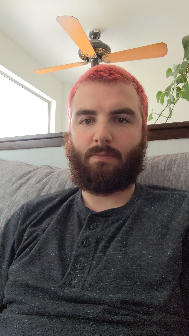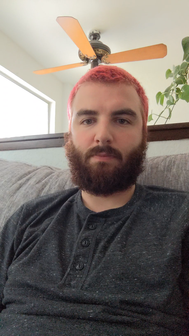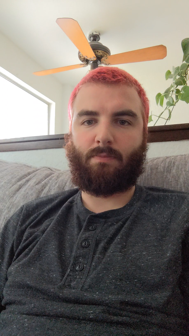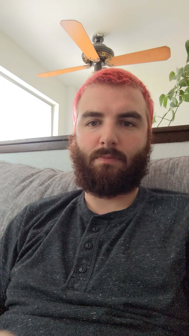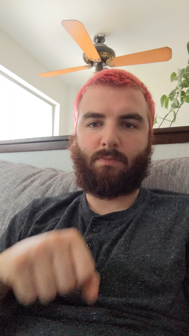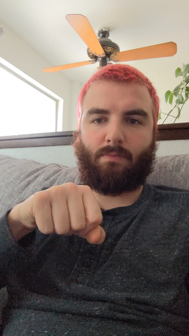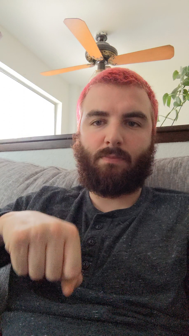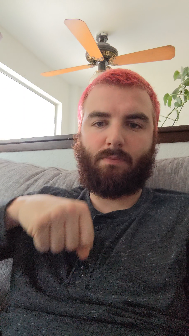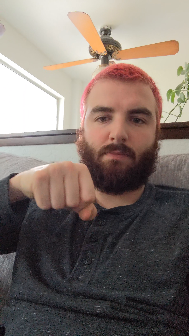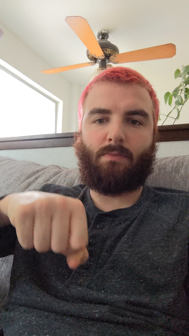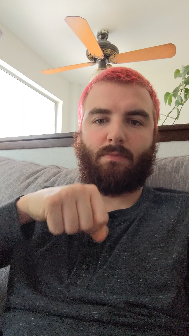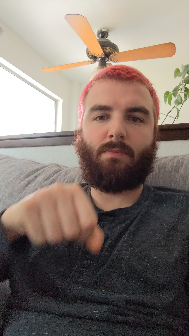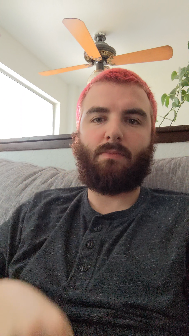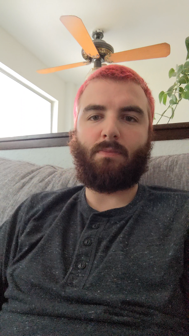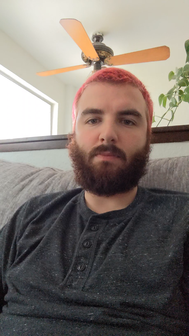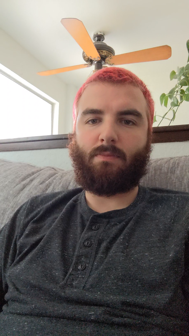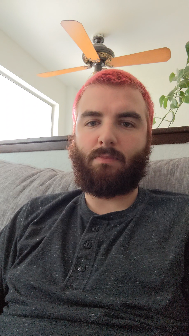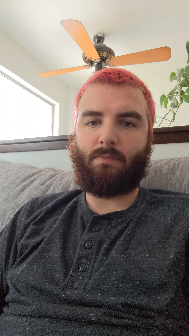bicycle